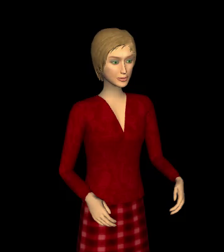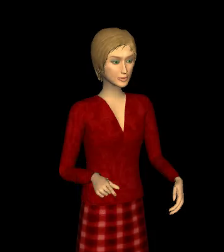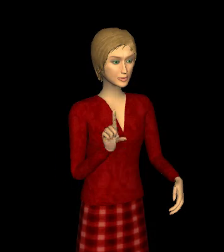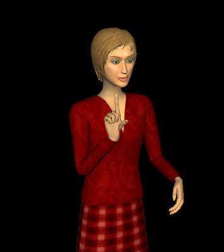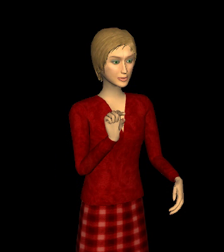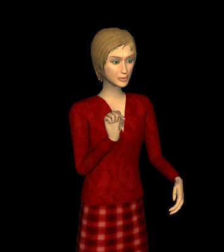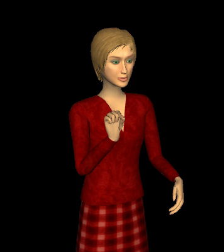20